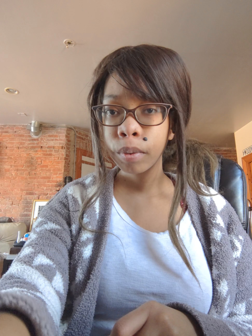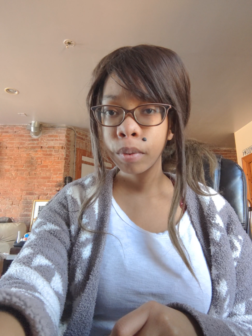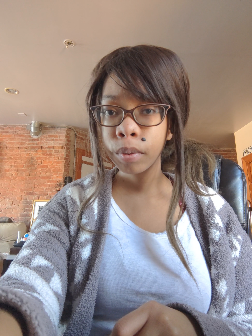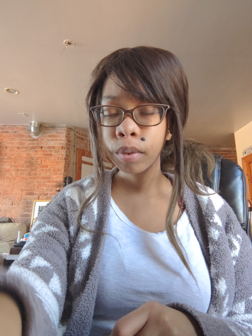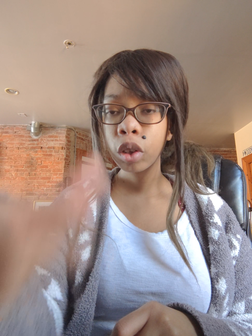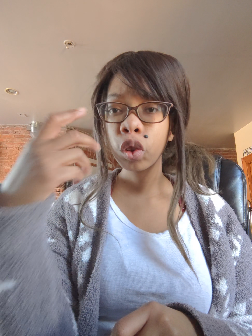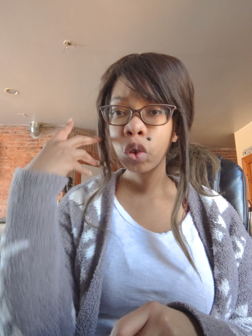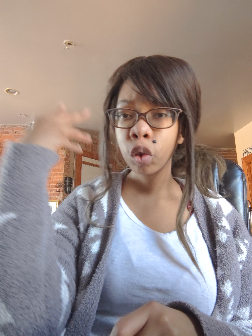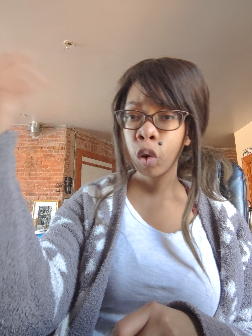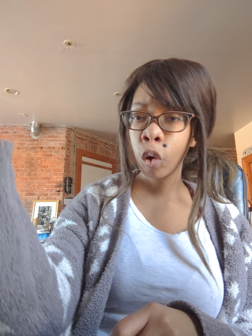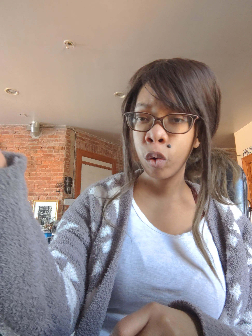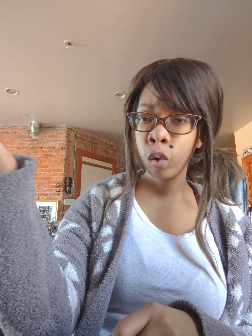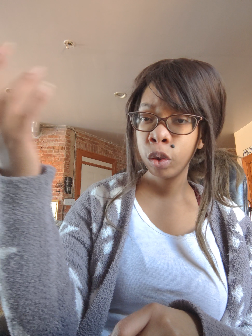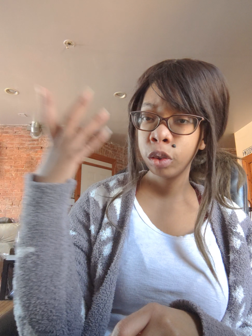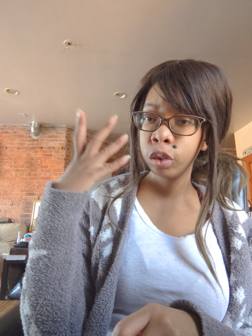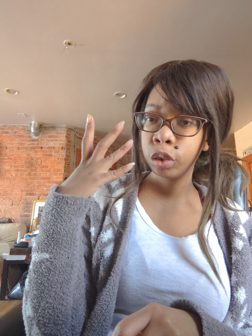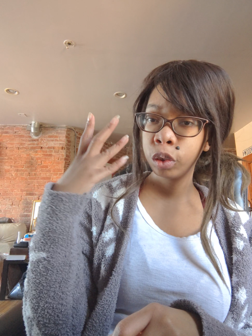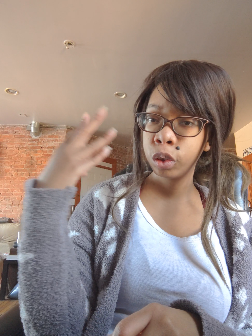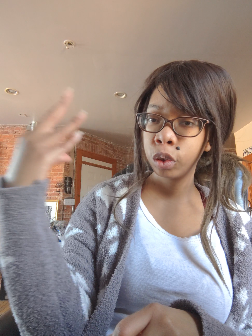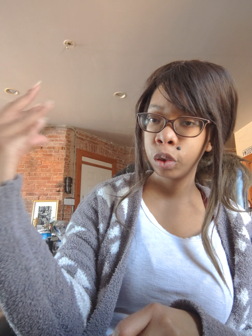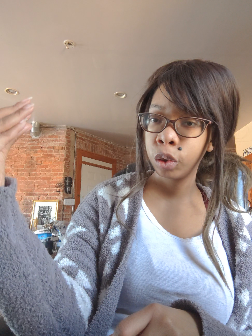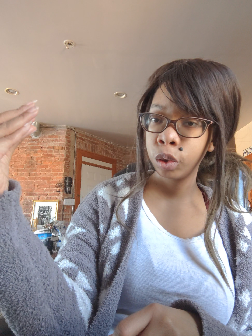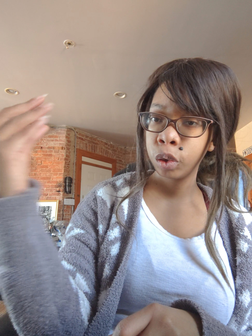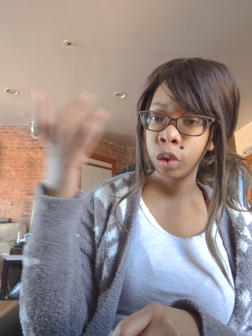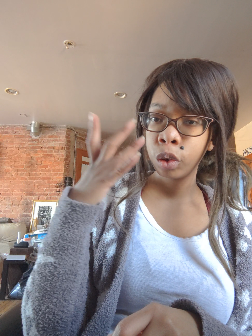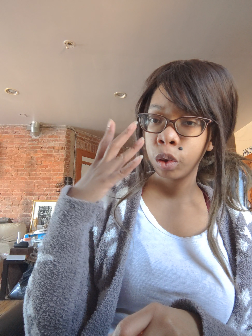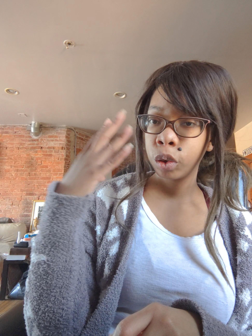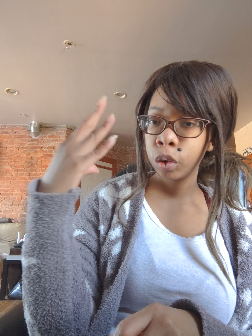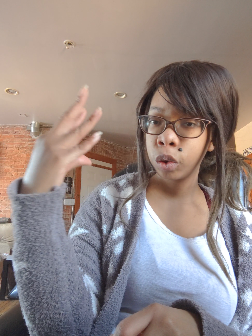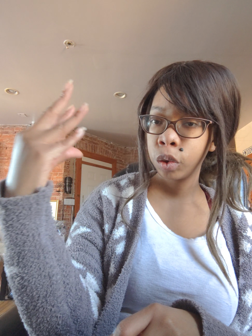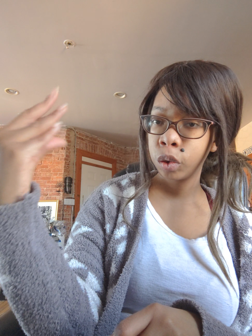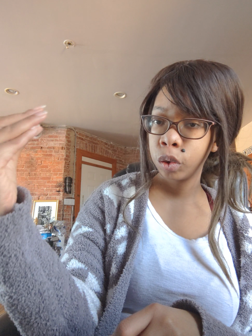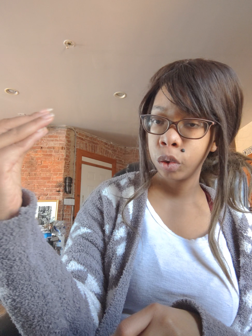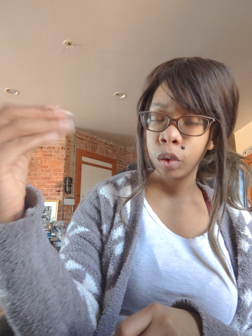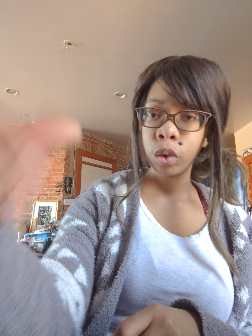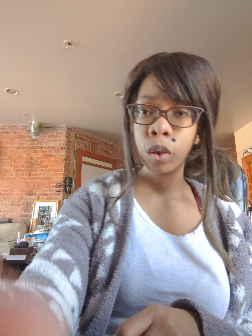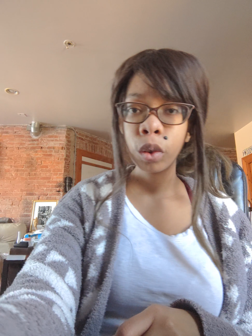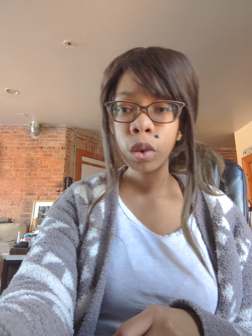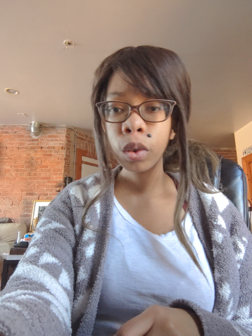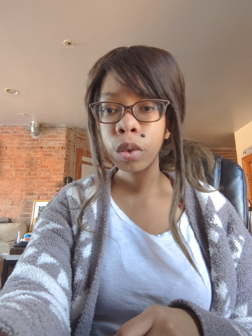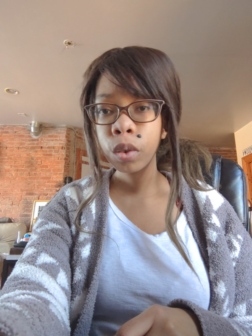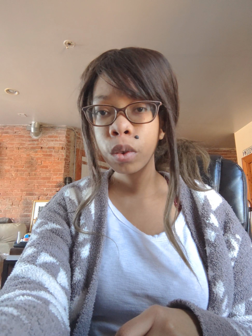go